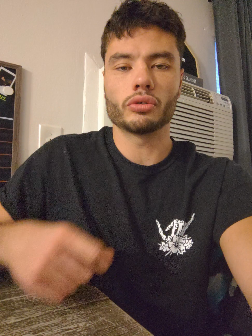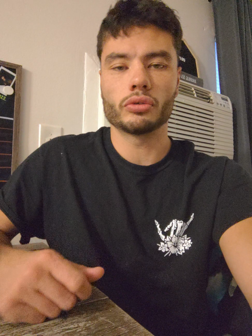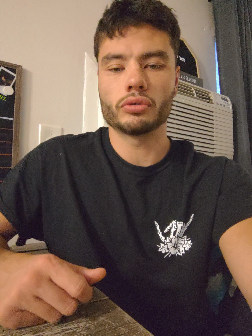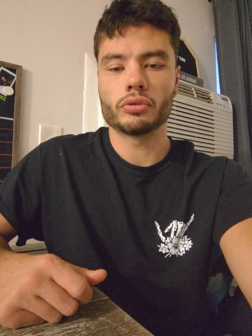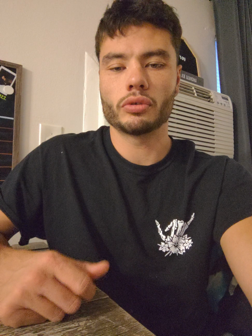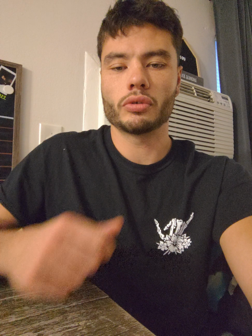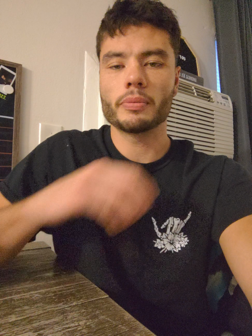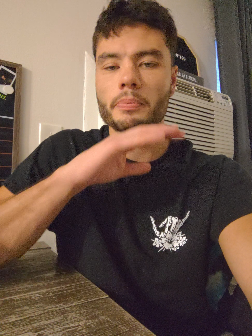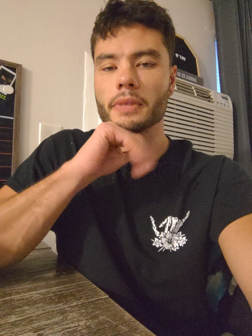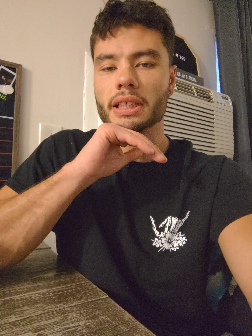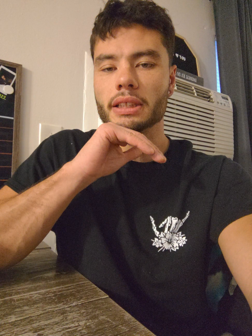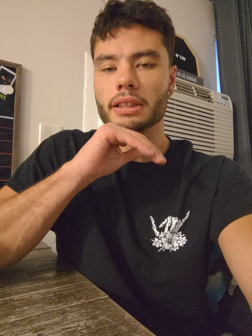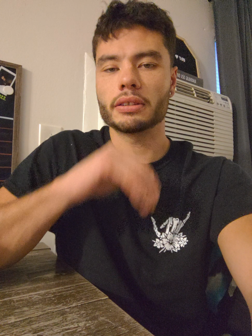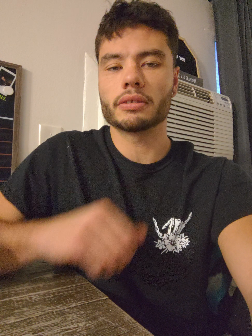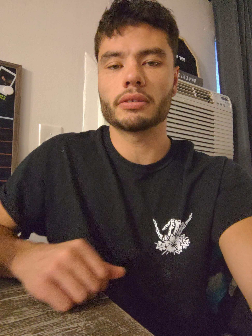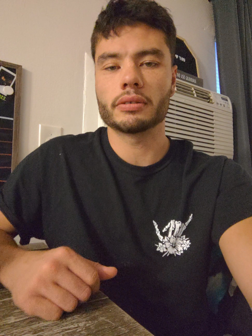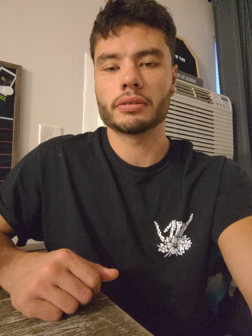pig